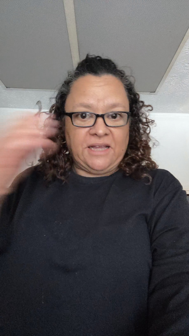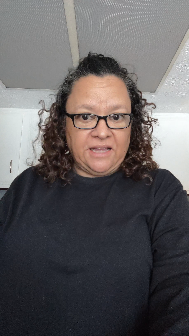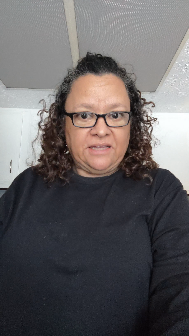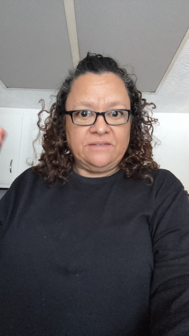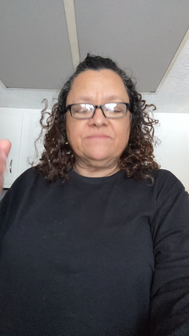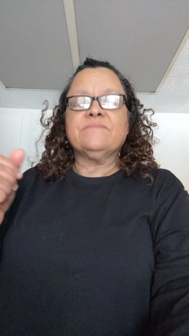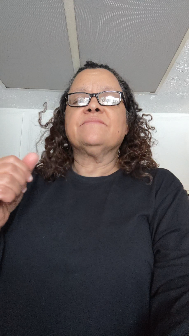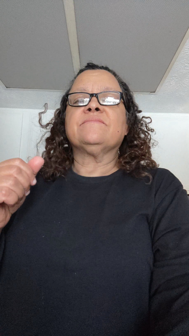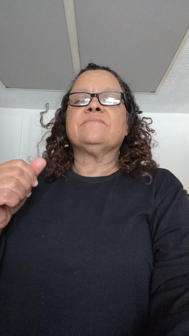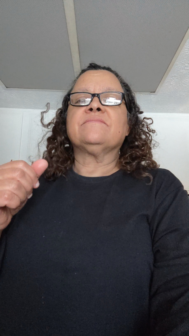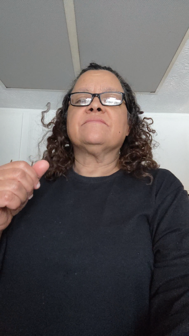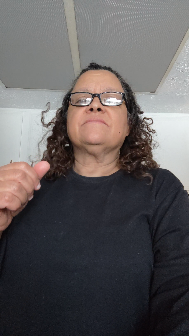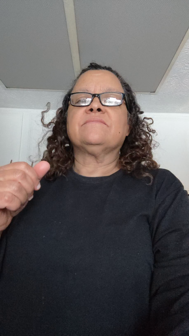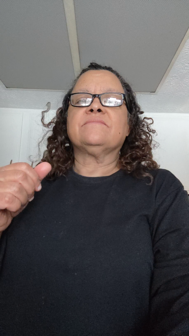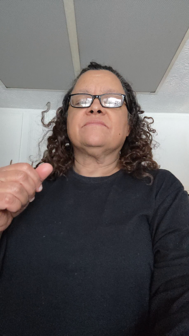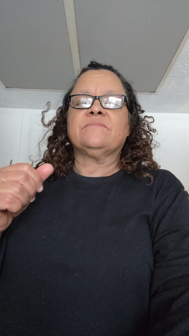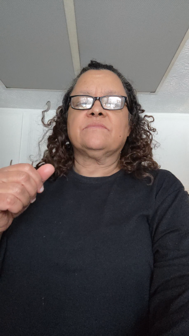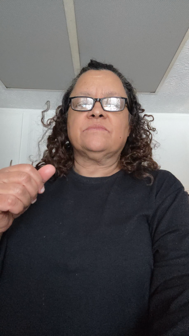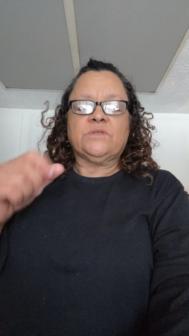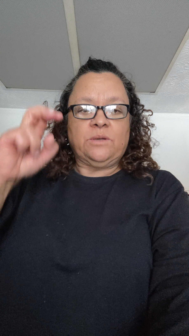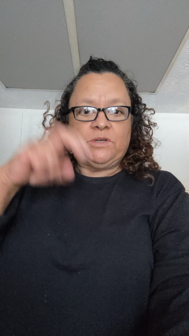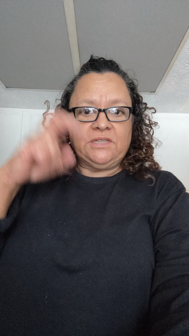potato